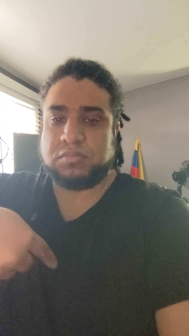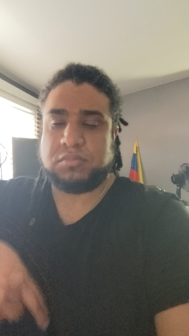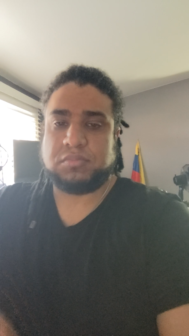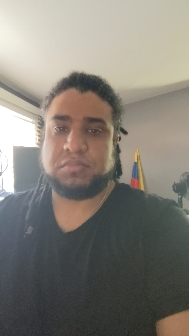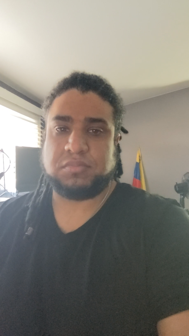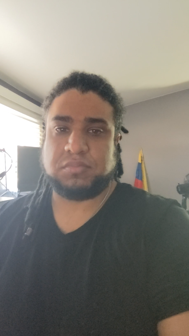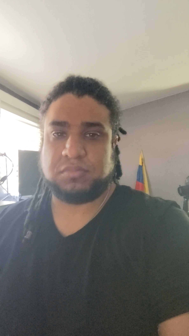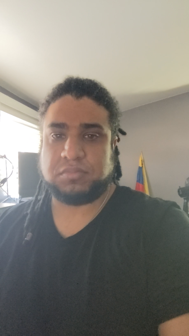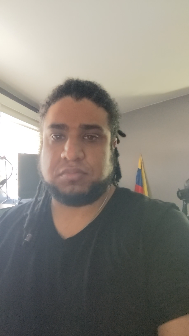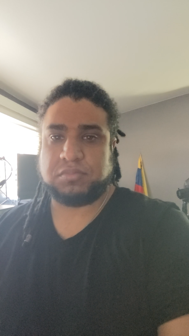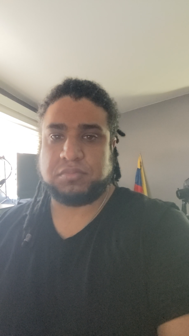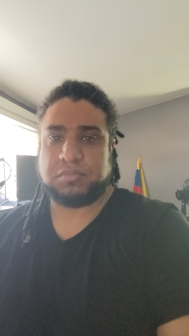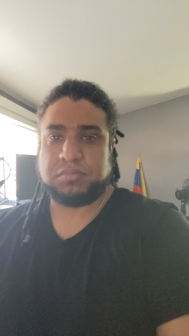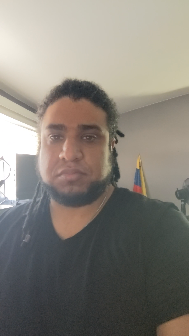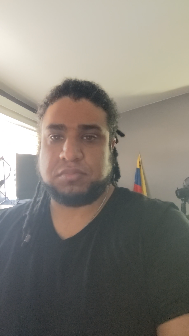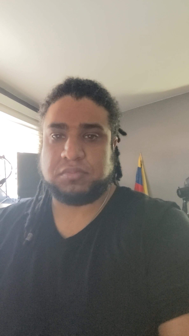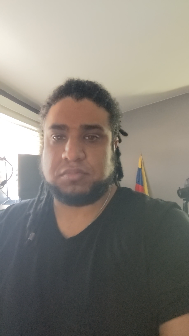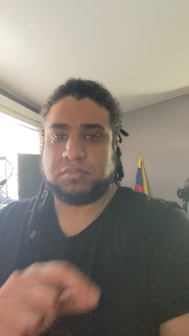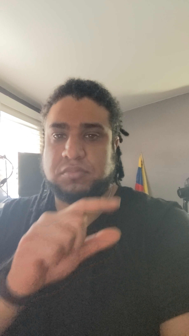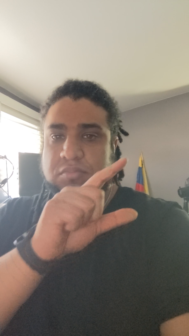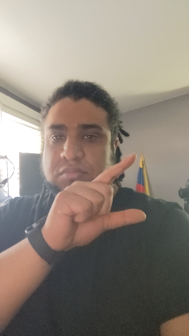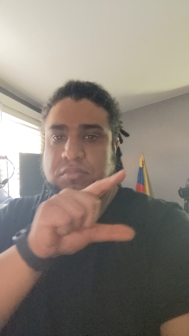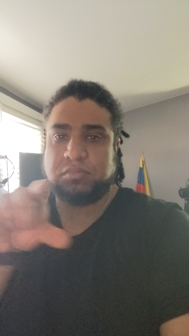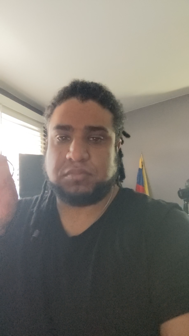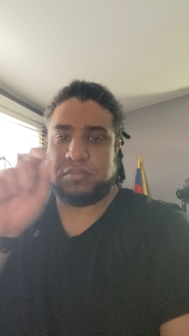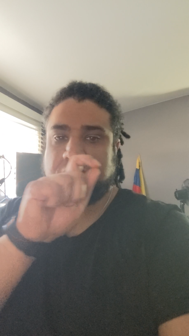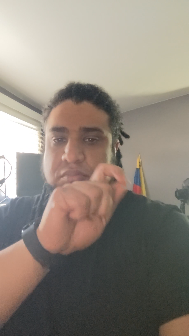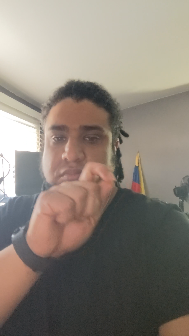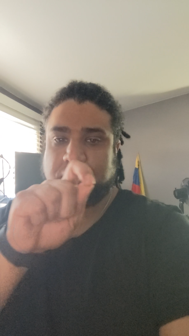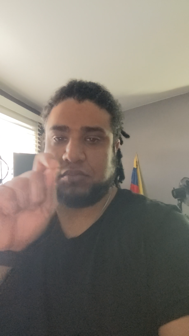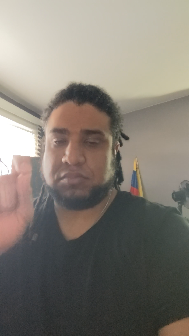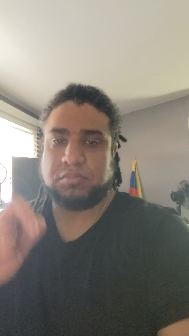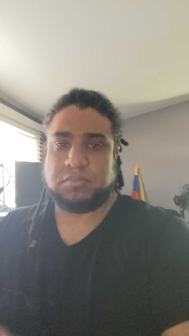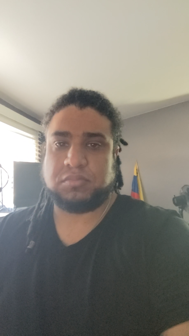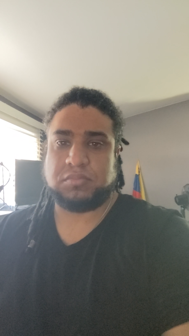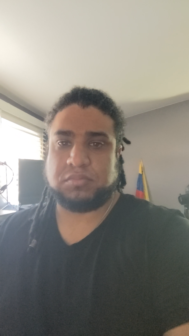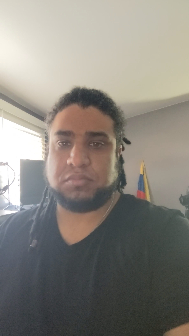peas